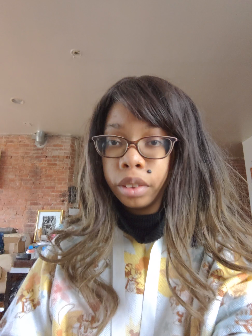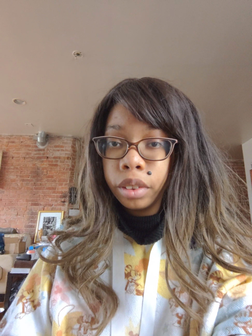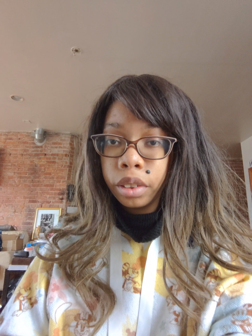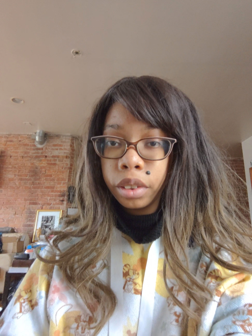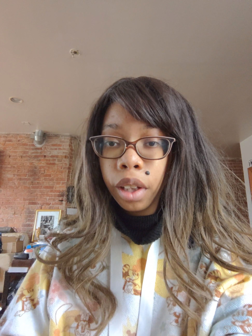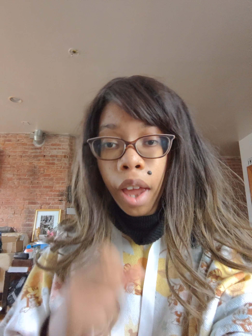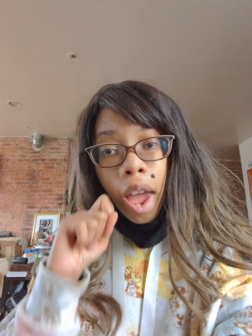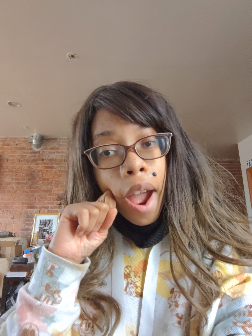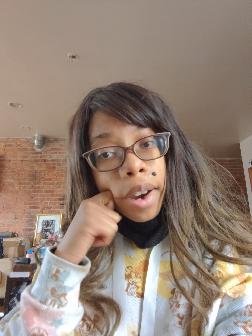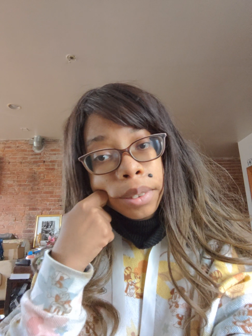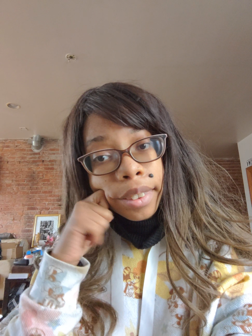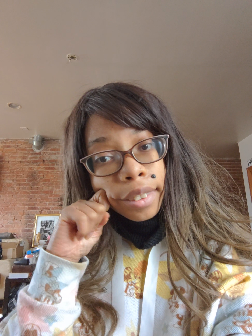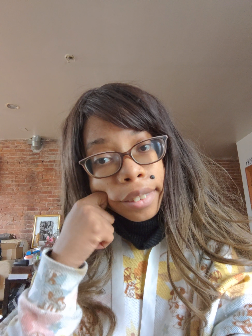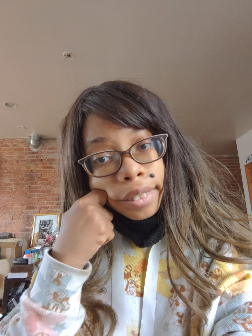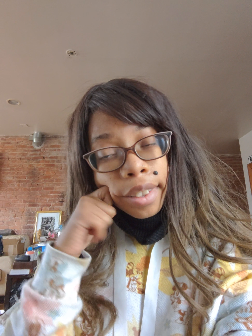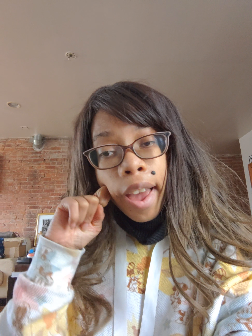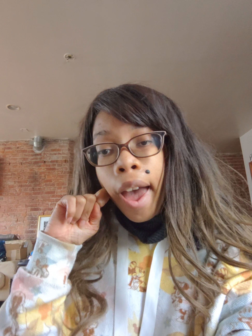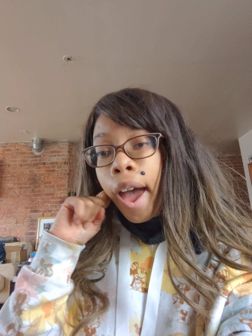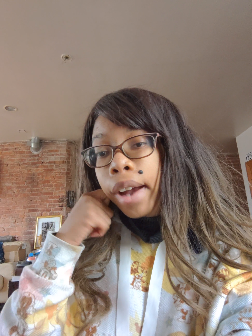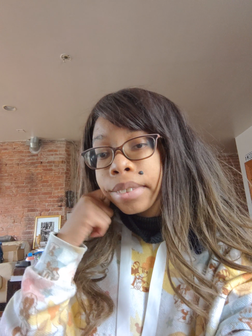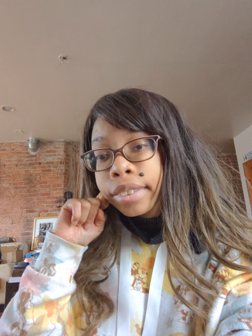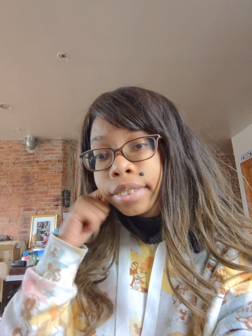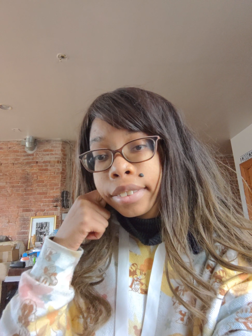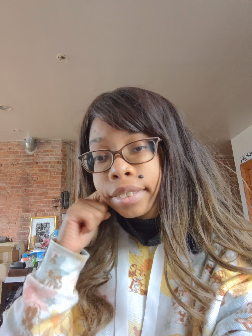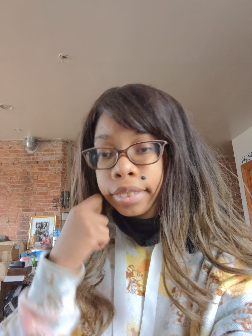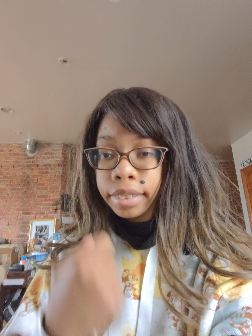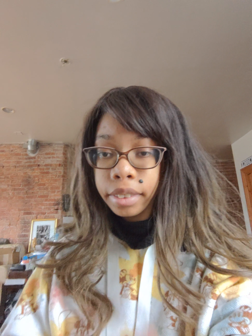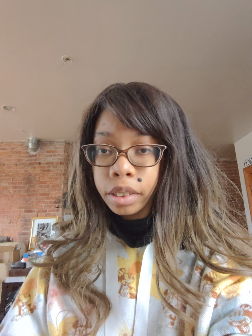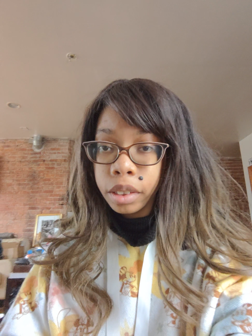apple